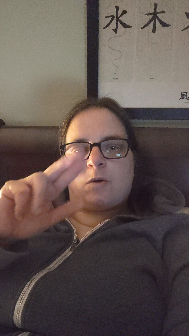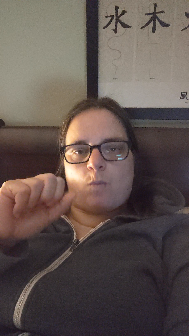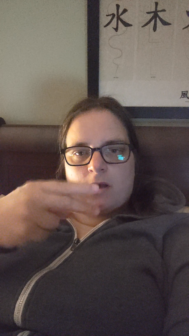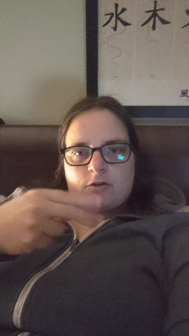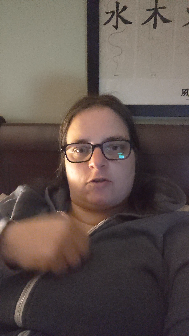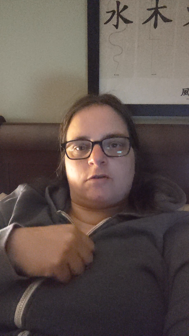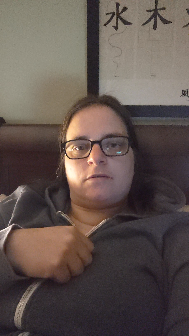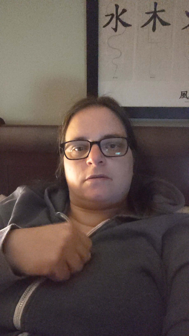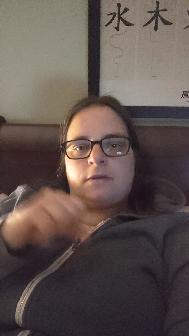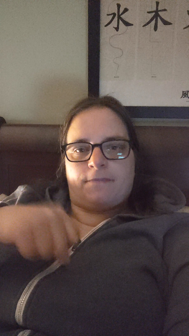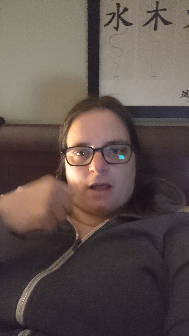bicycle